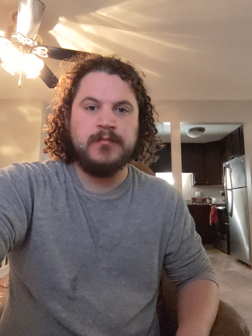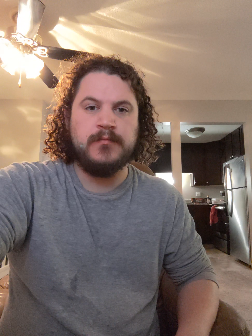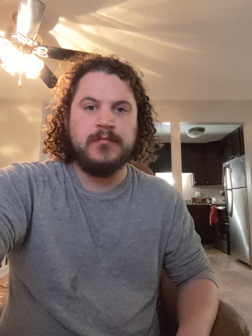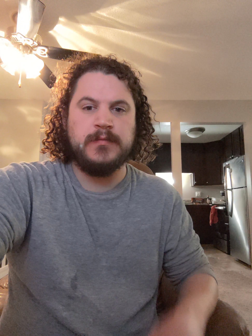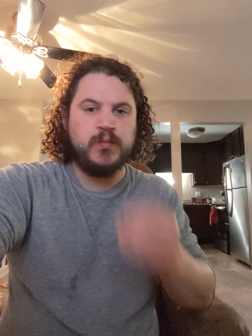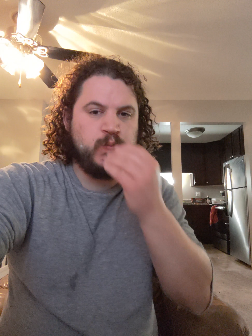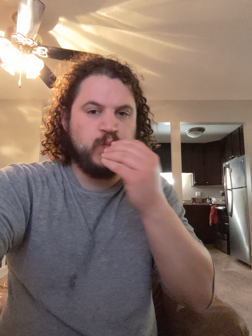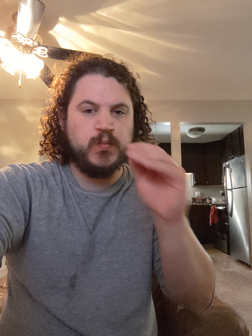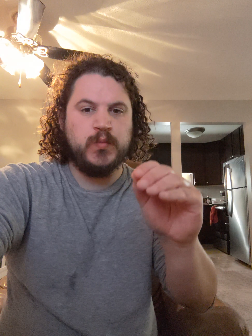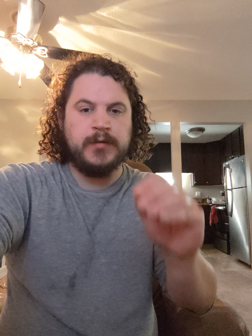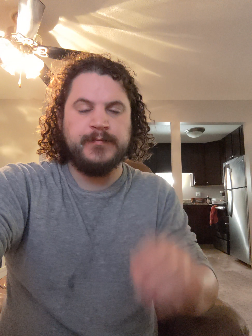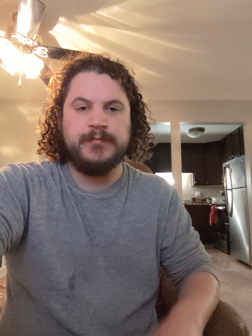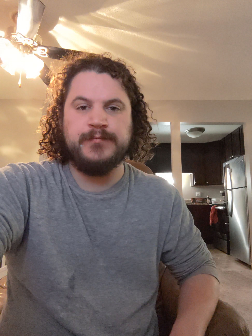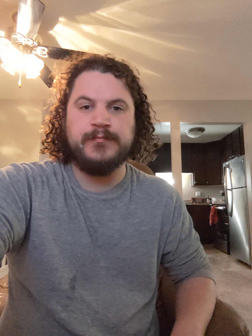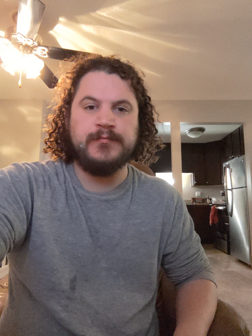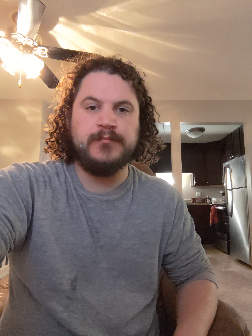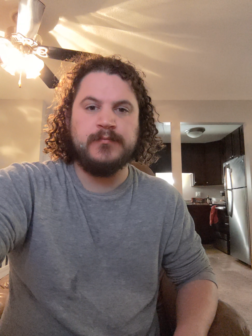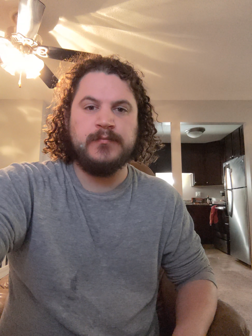kiss